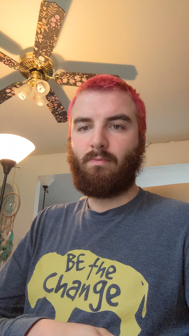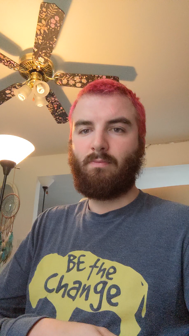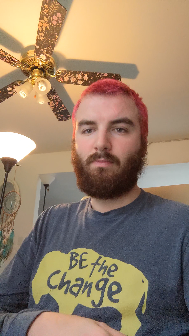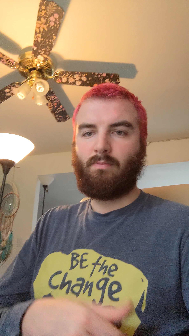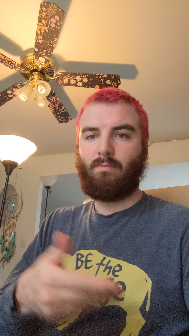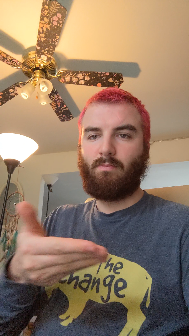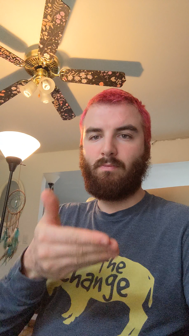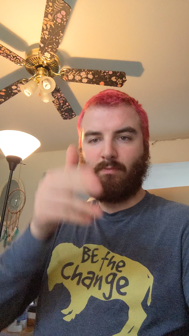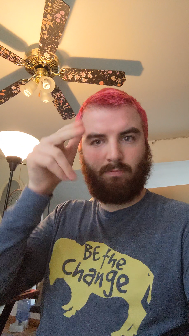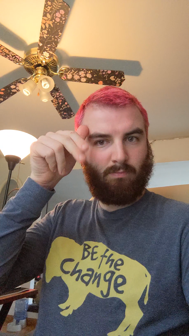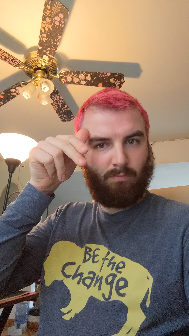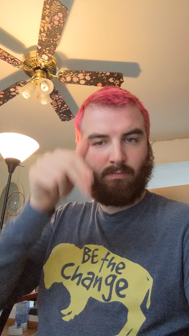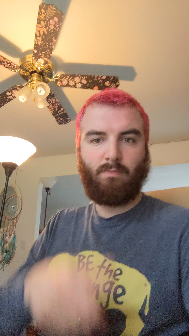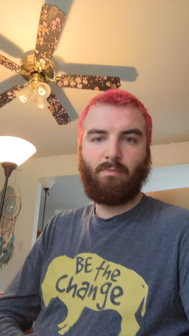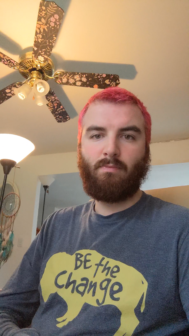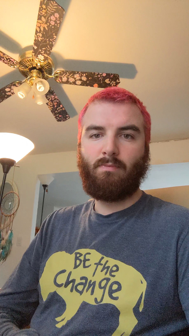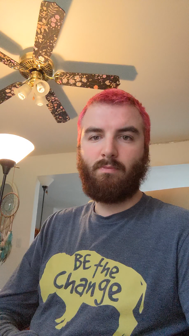pony